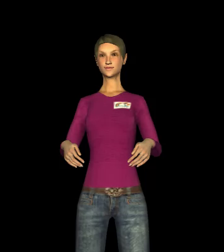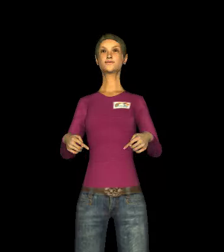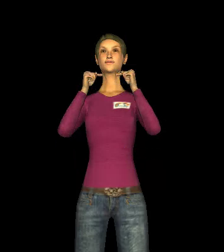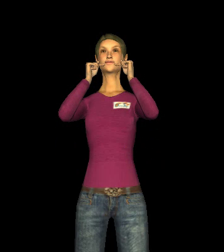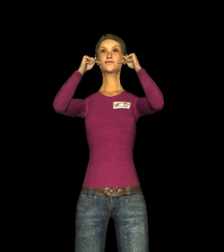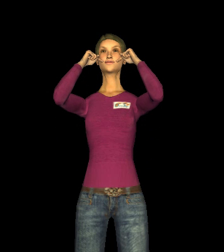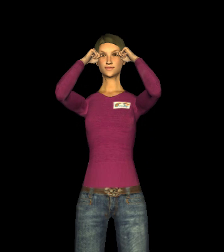يبتسم